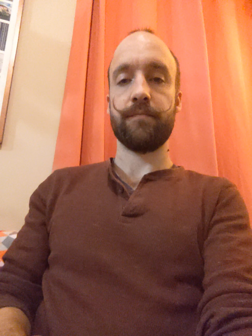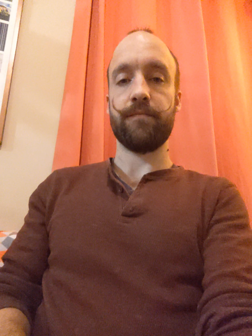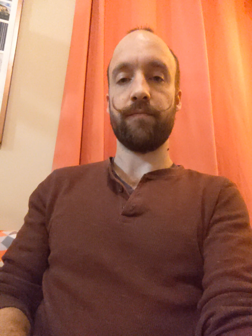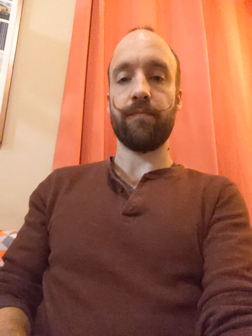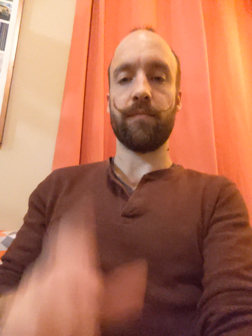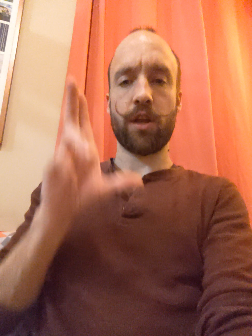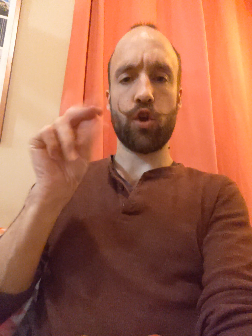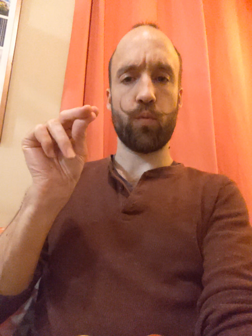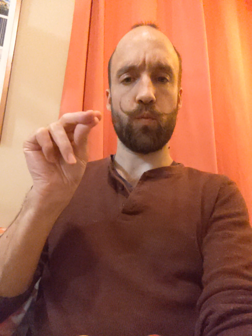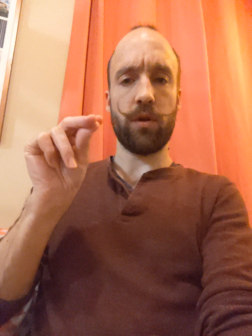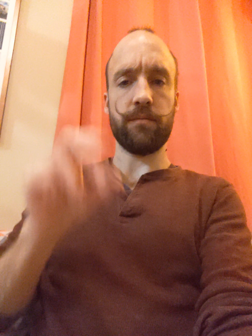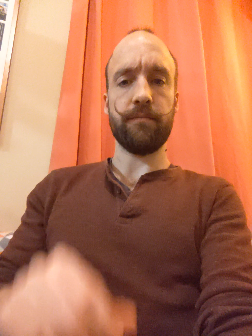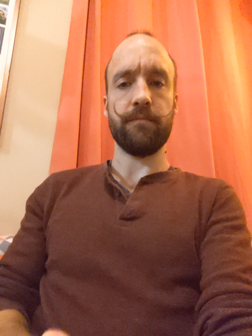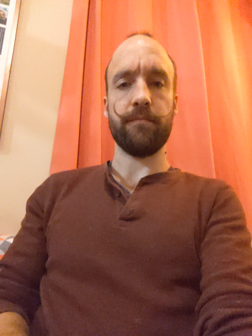no